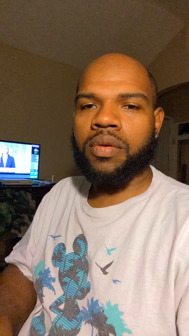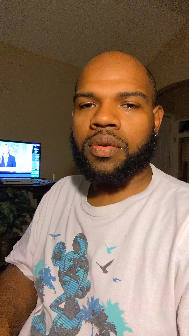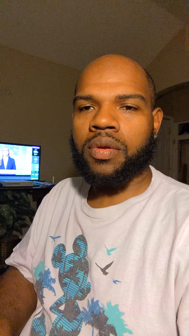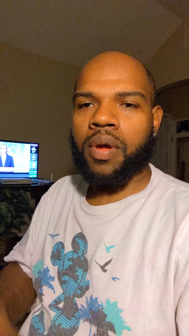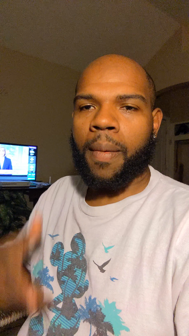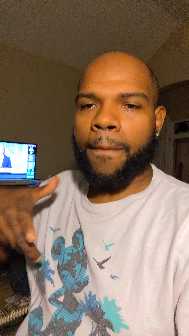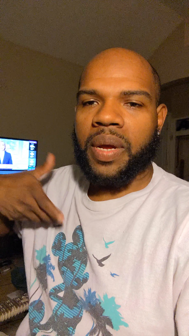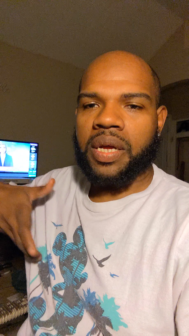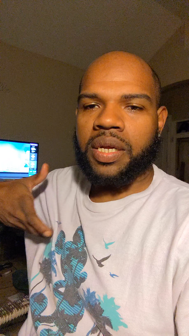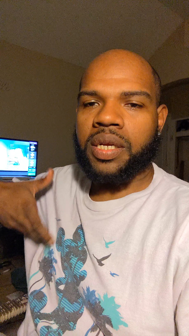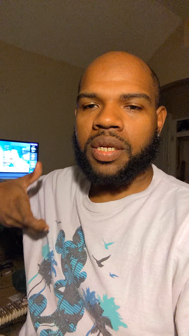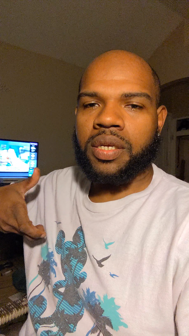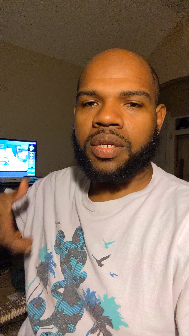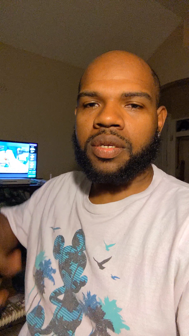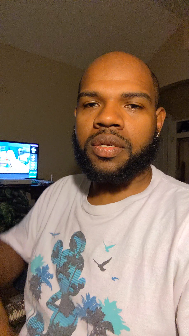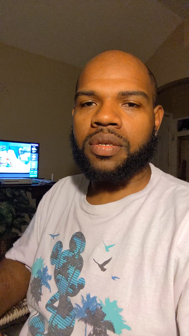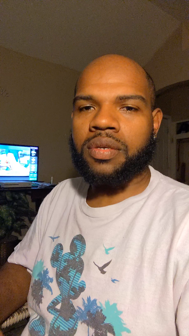monkey